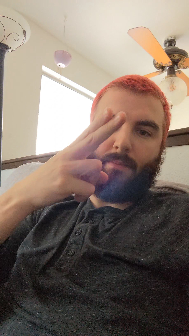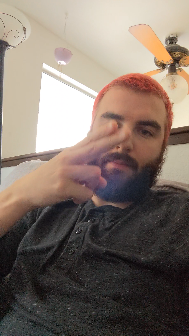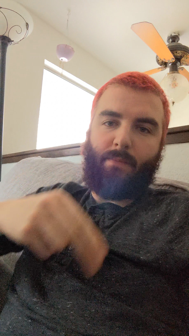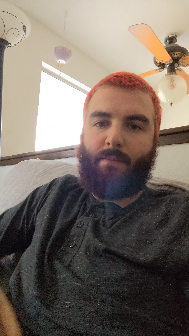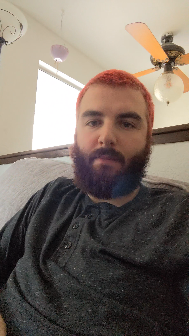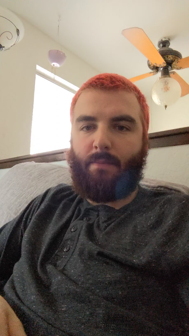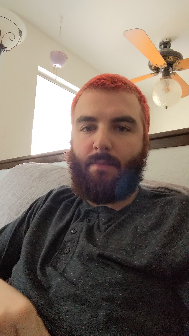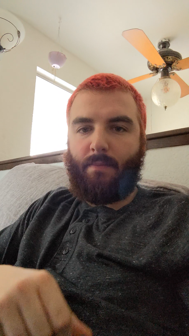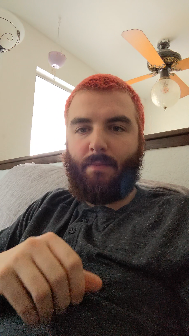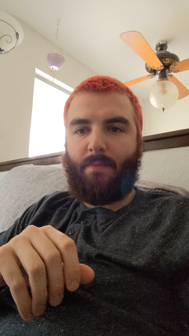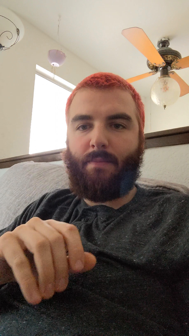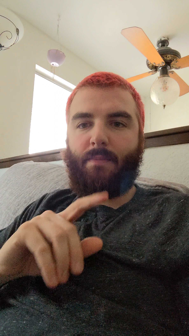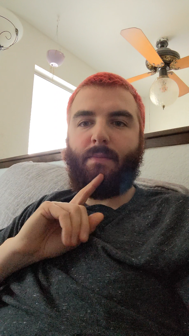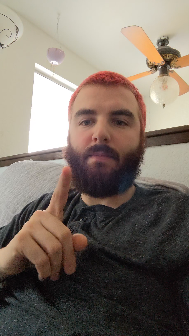is